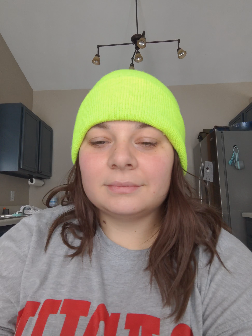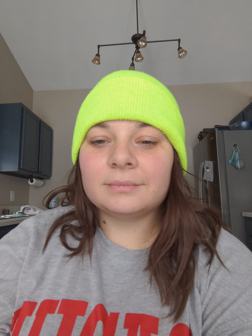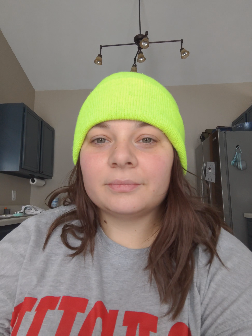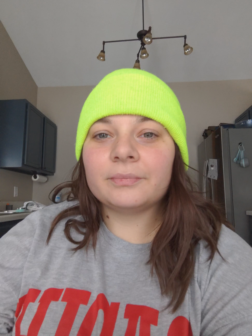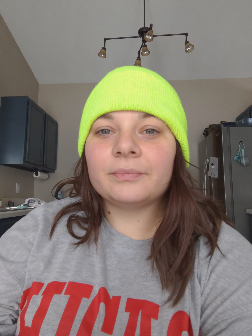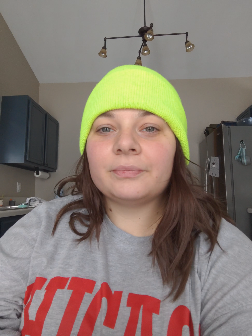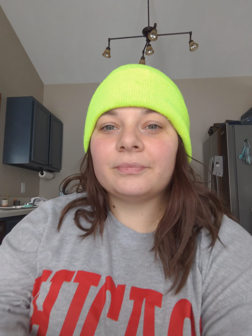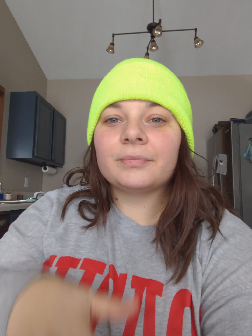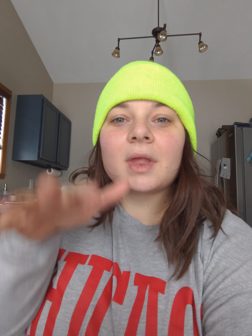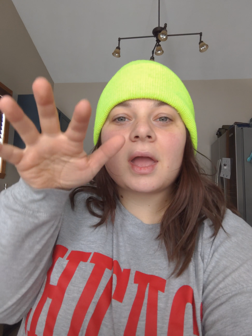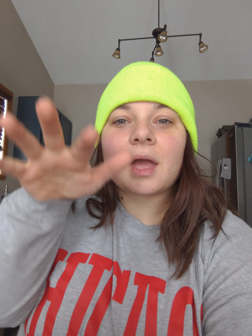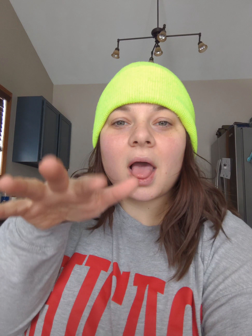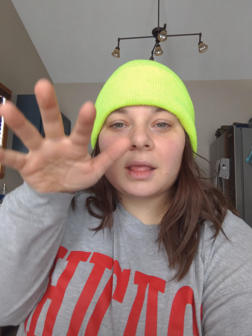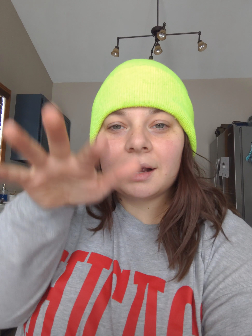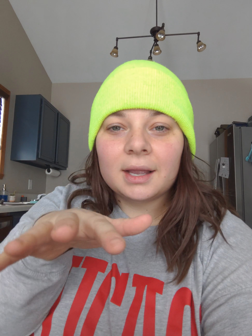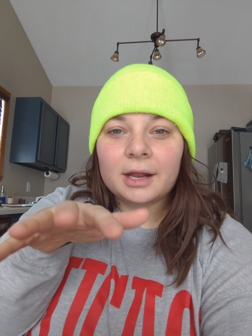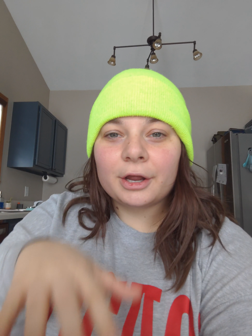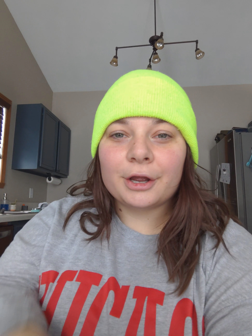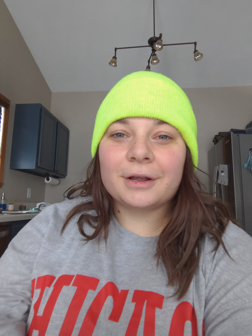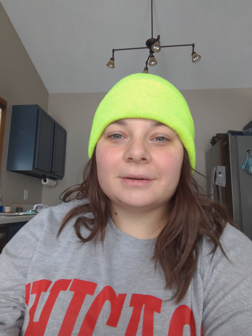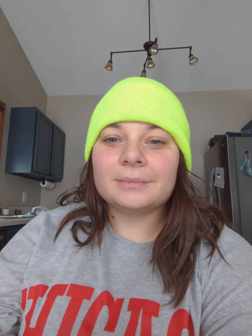alligator